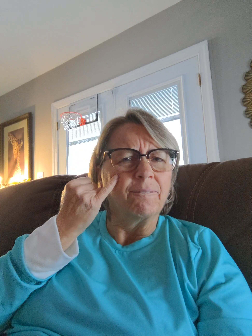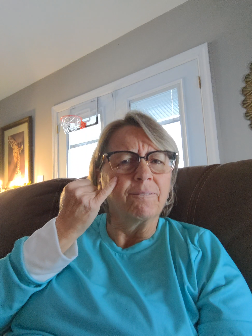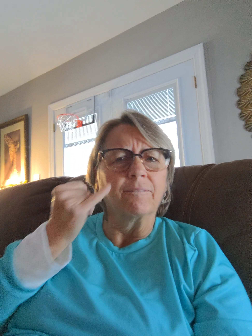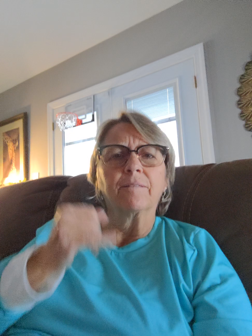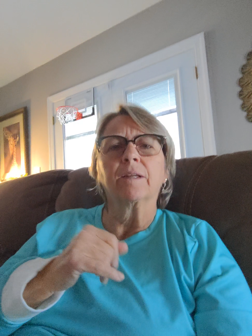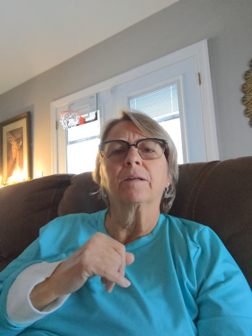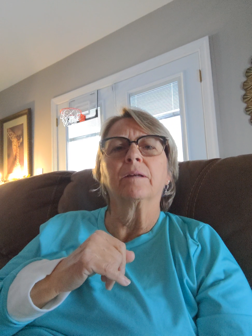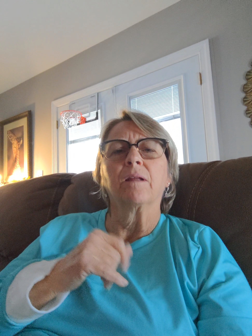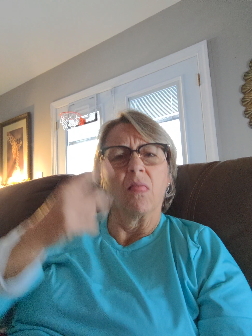if